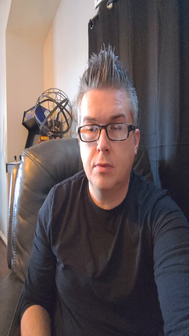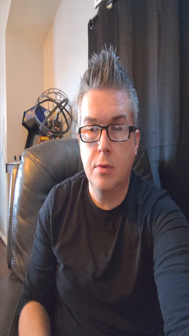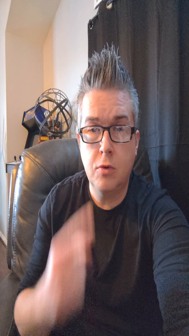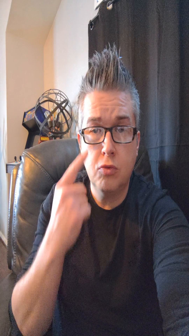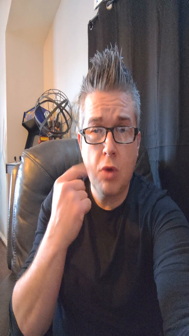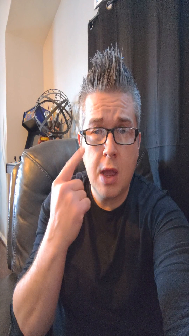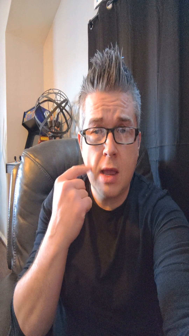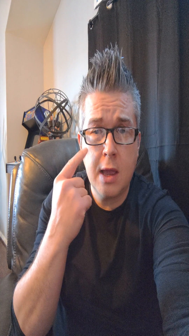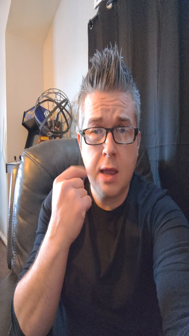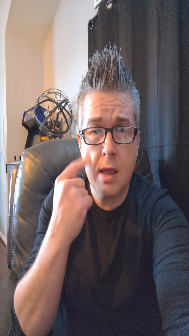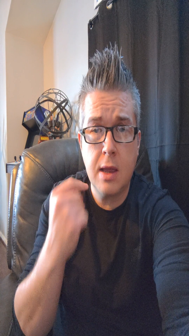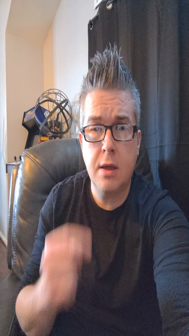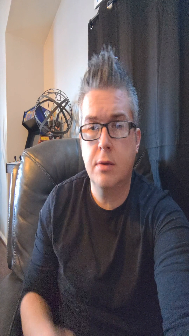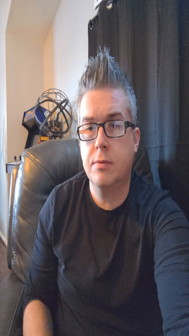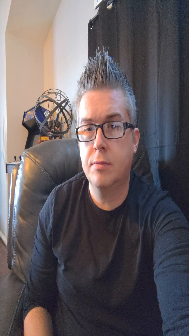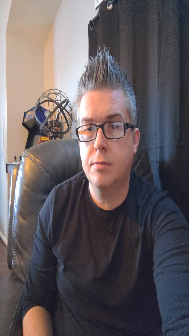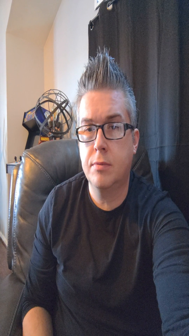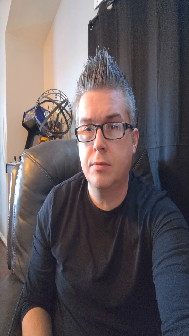cry